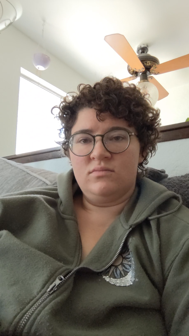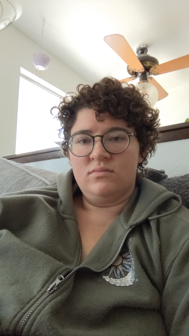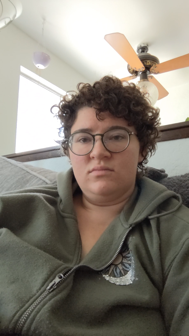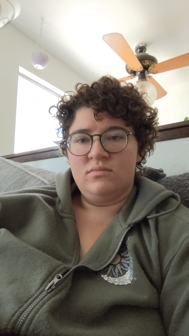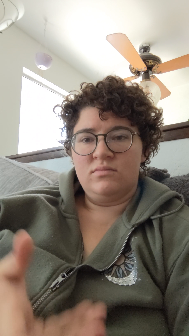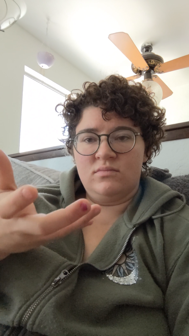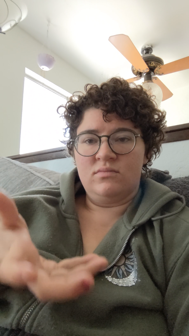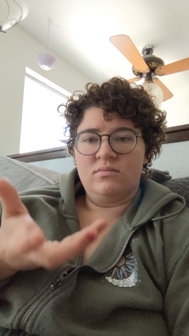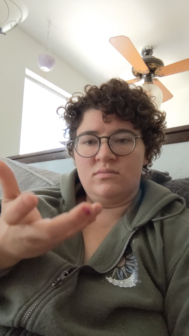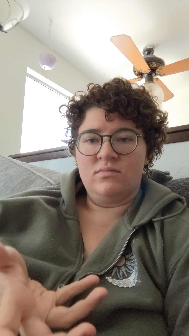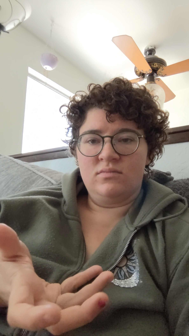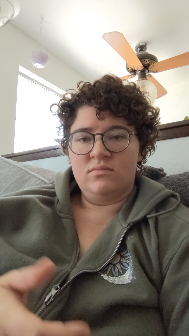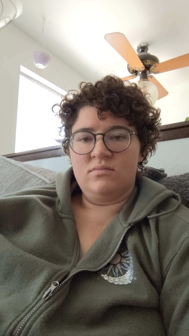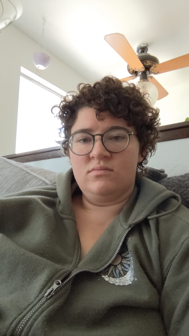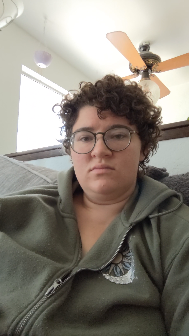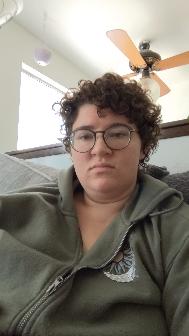heavy